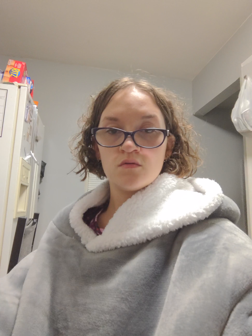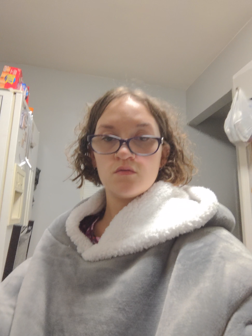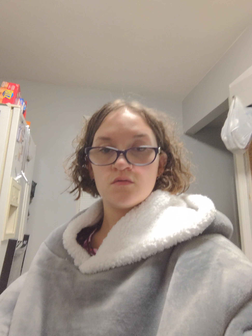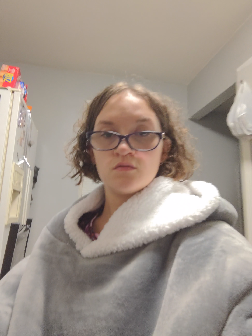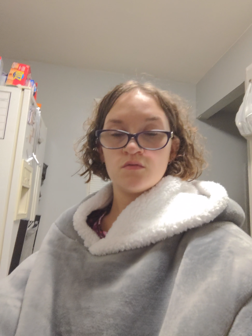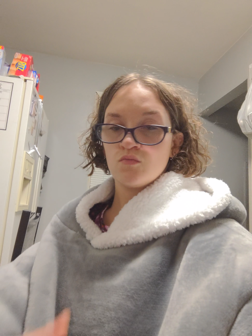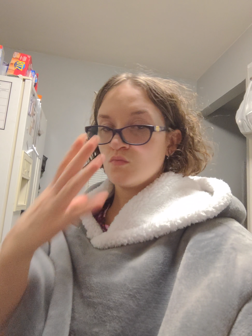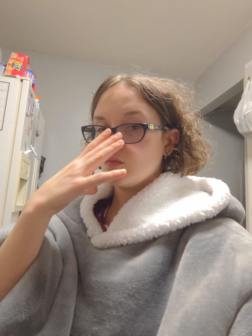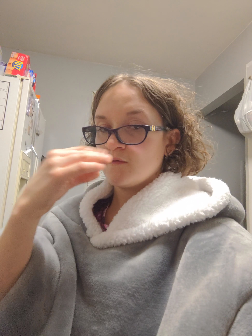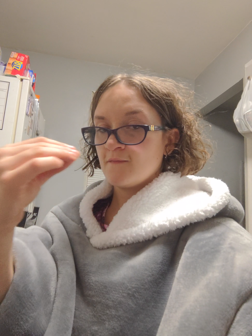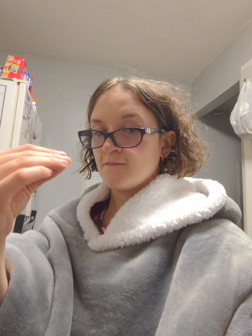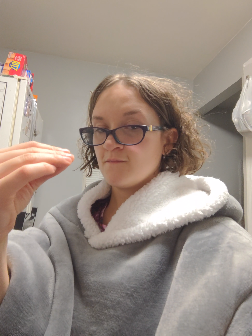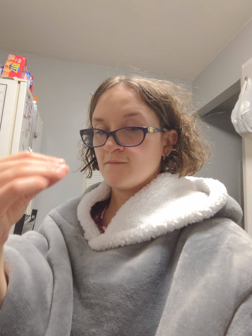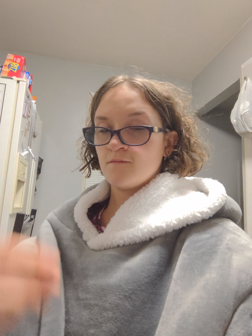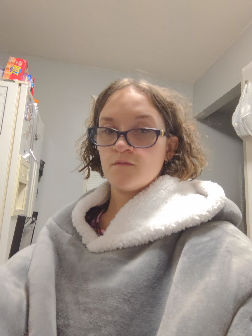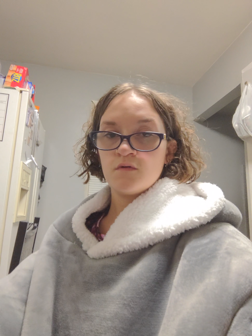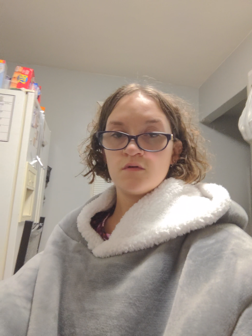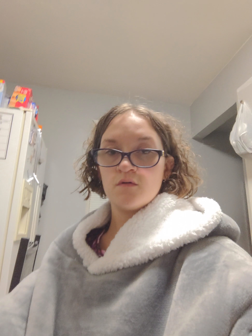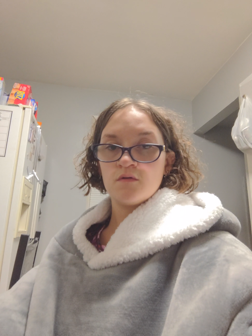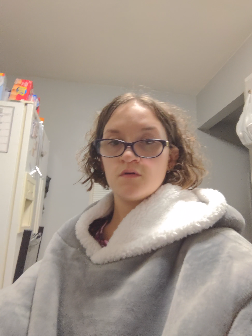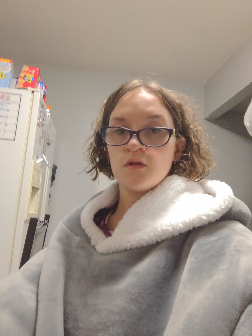wolf